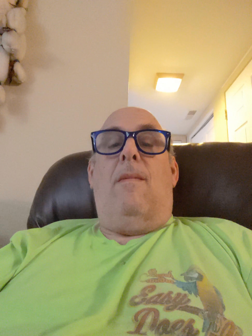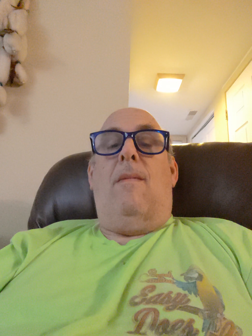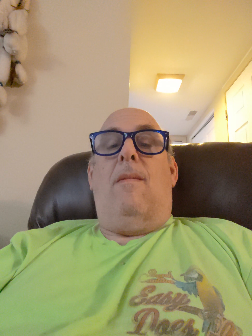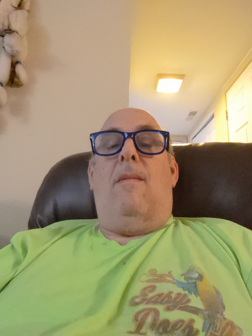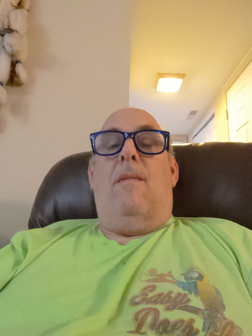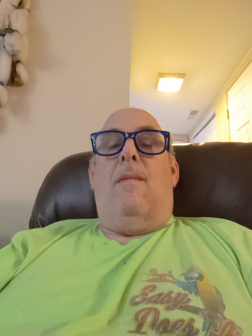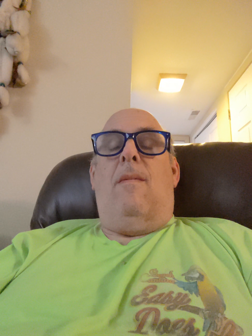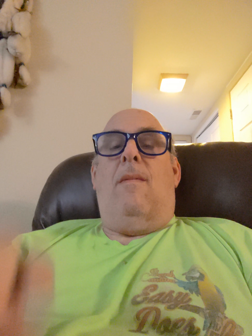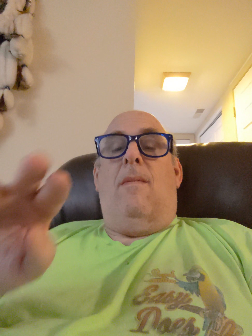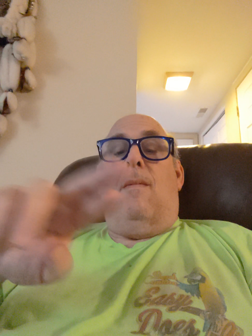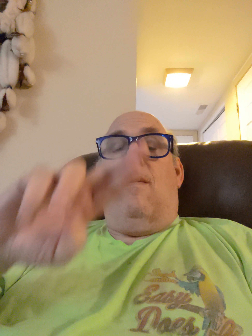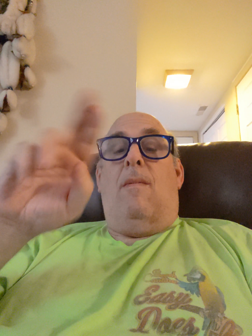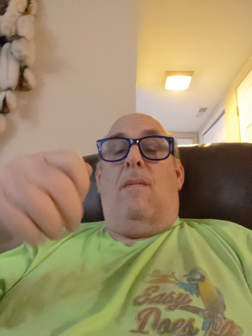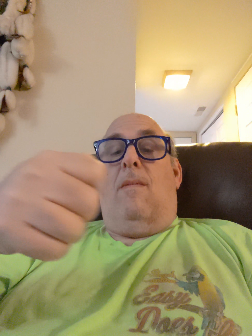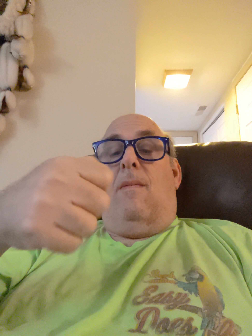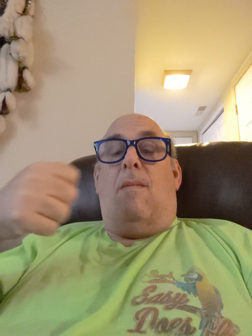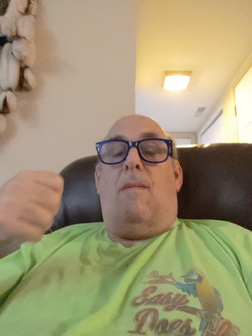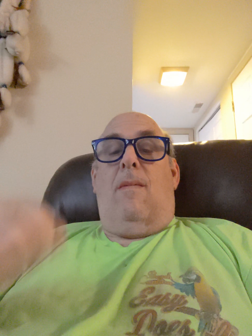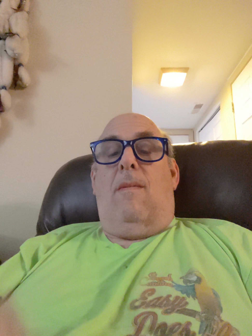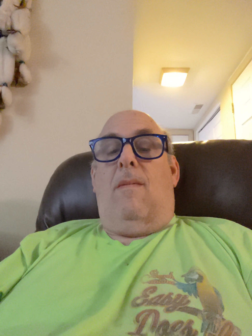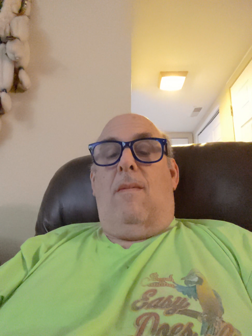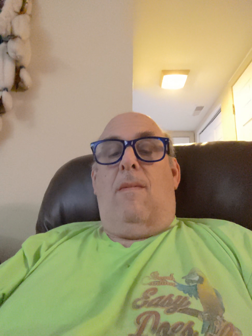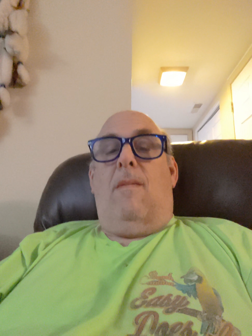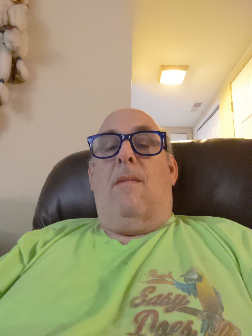refrigerator